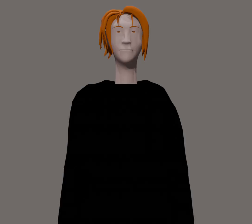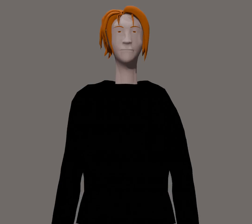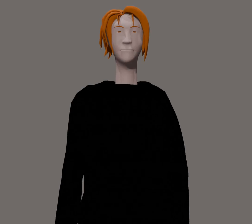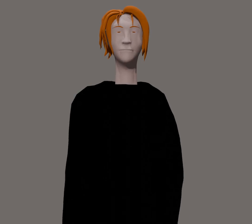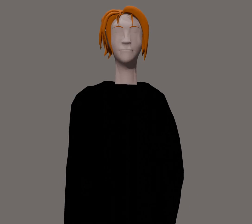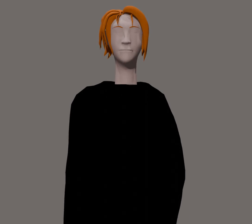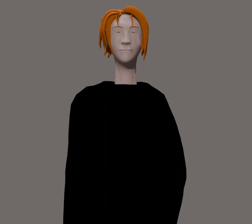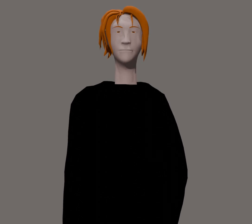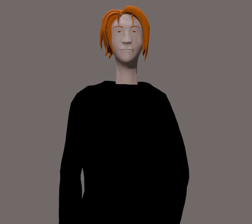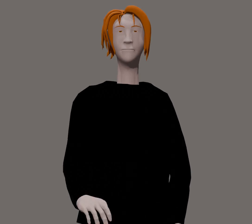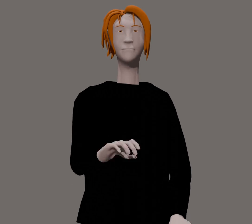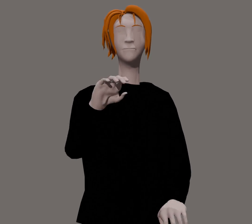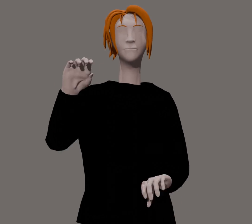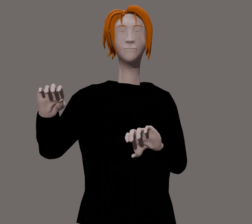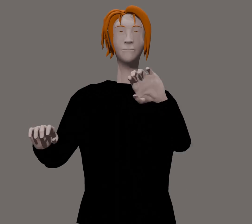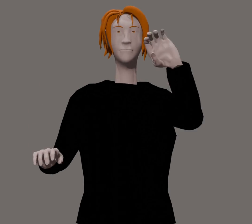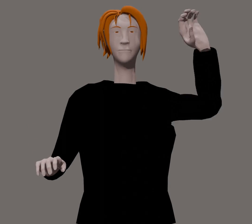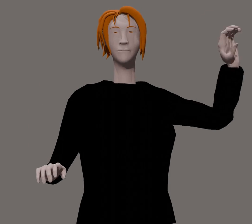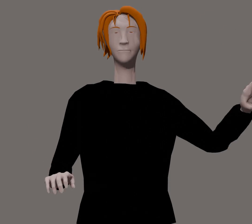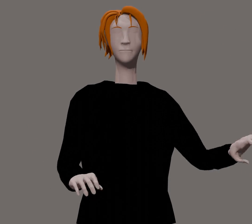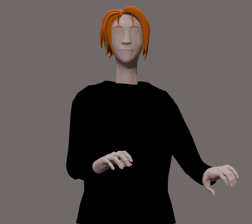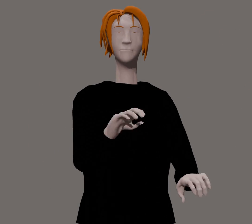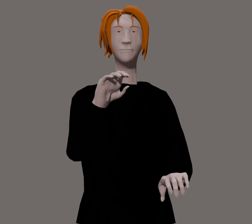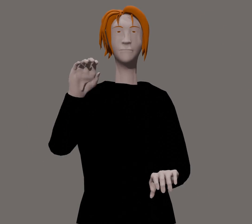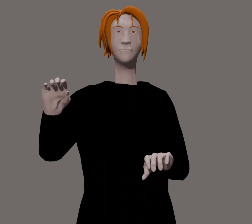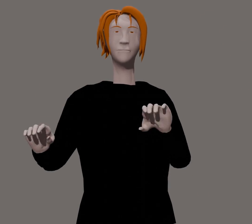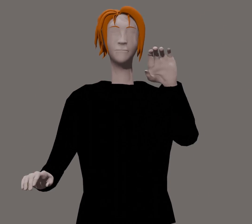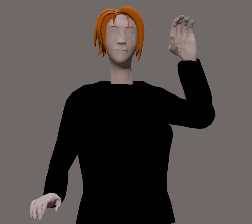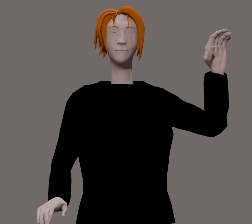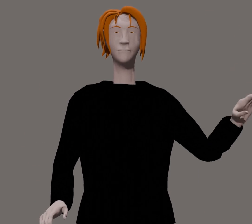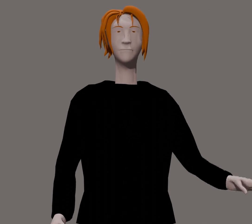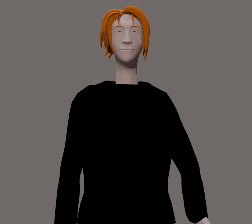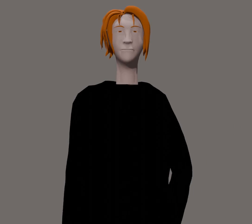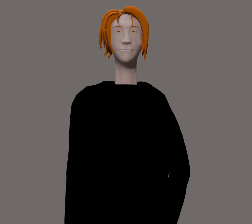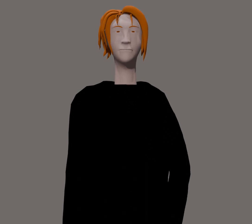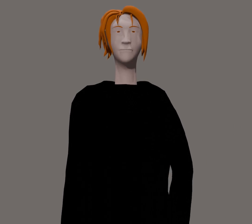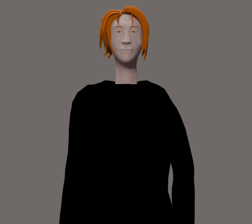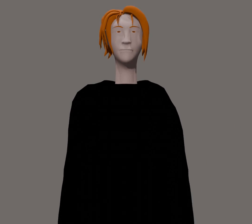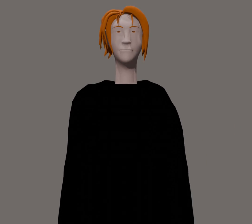Chemistry